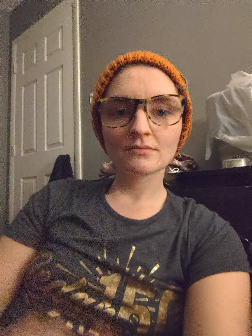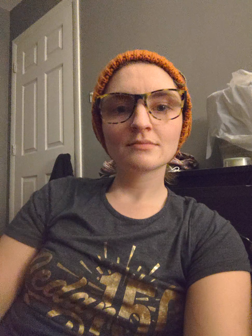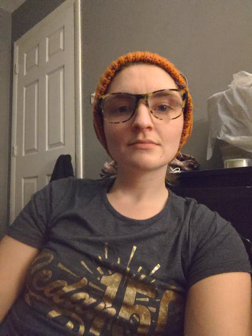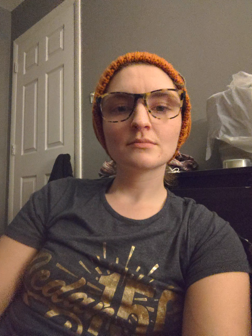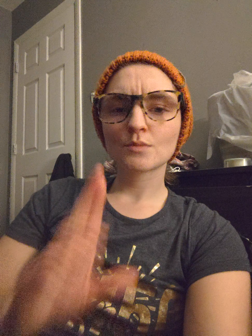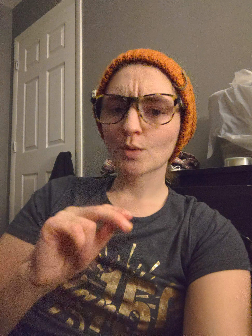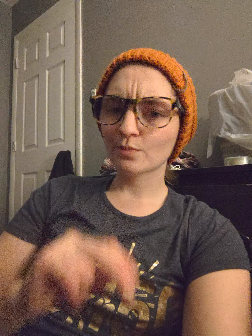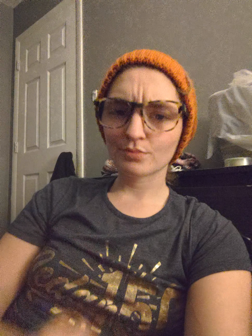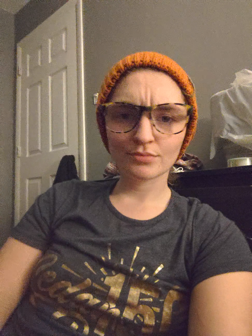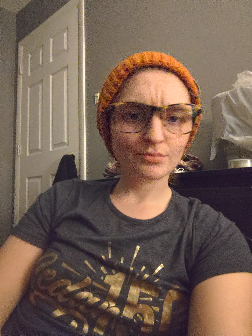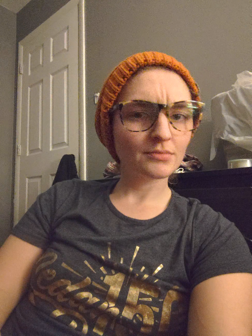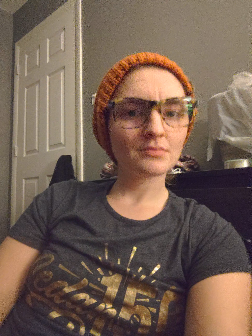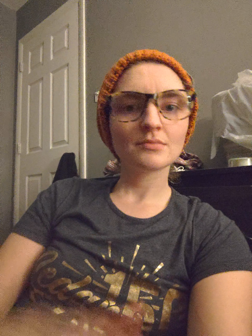no